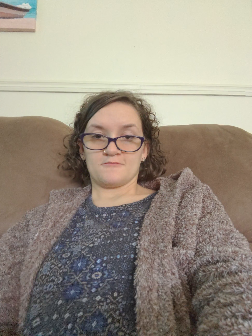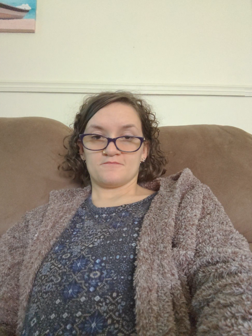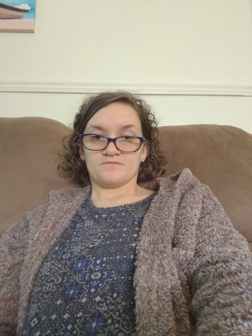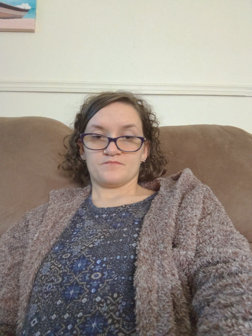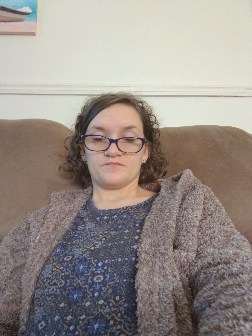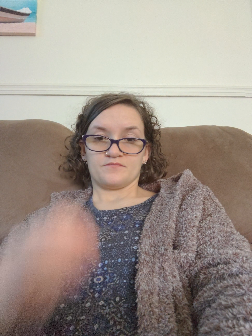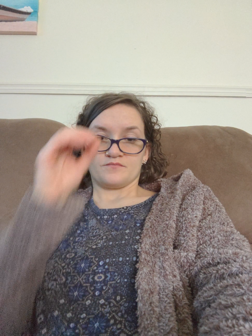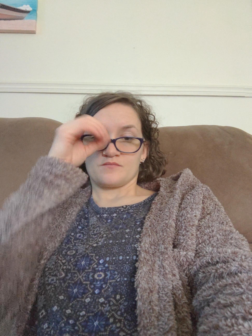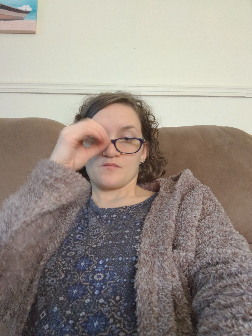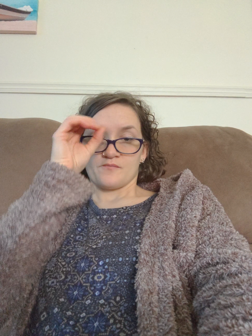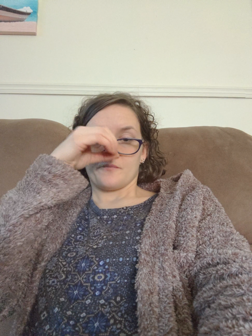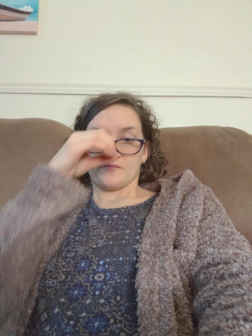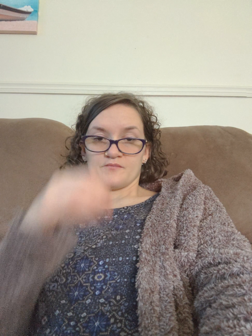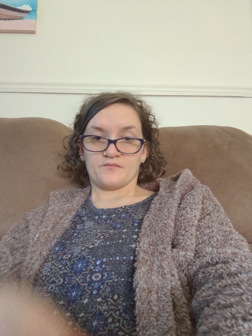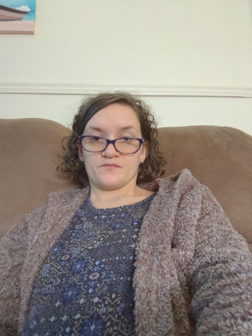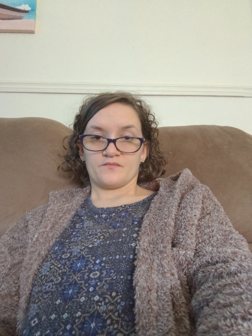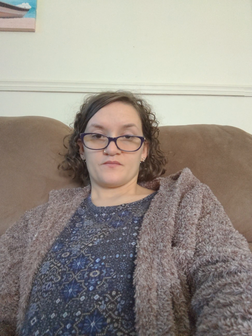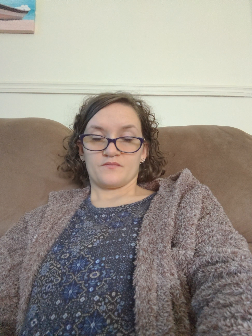owl